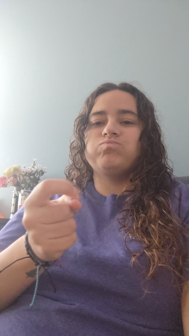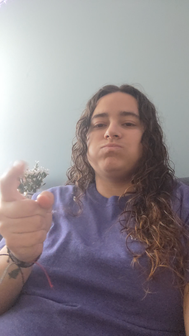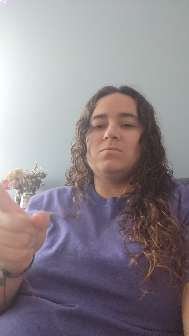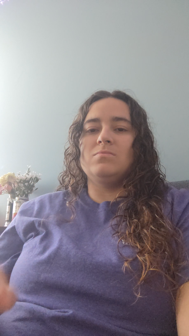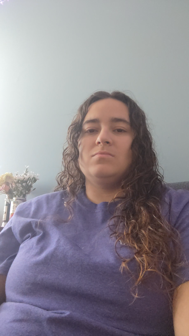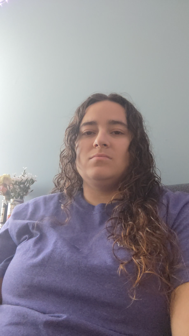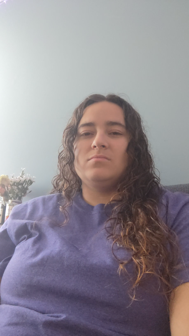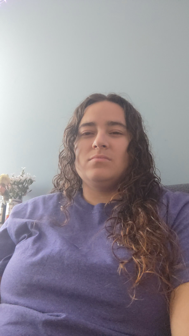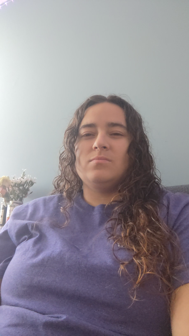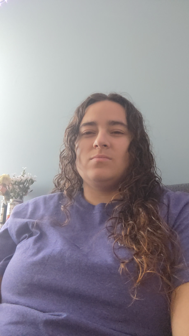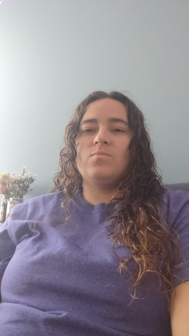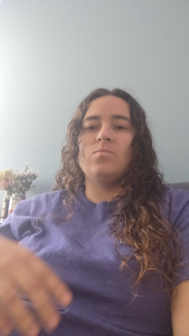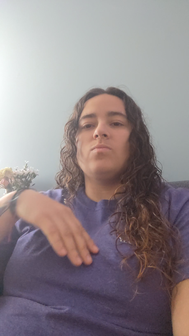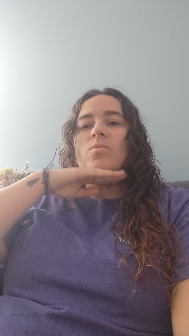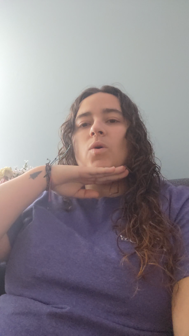full